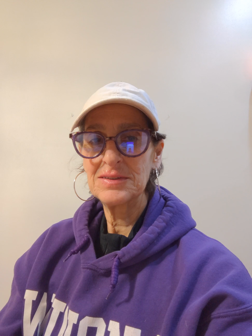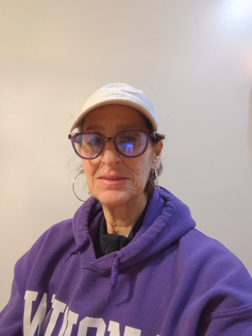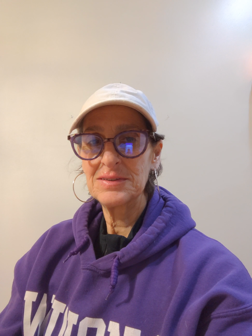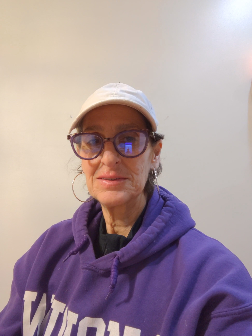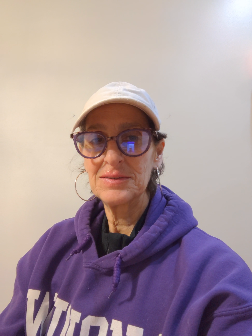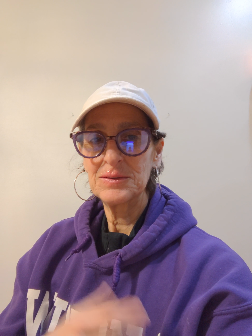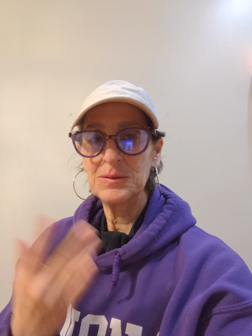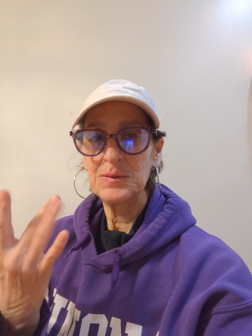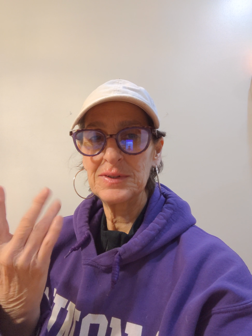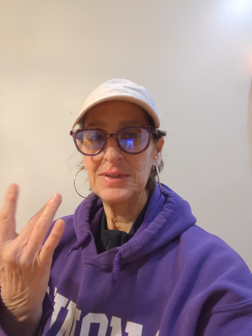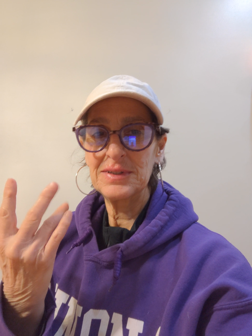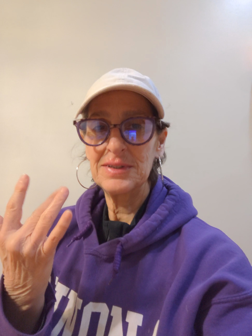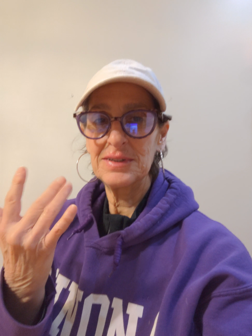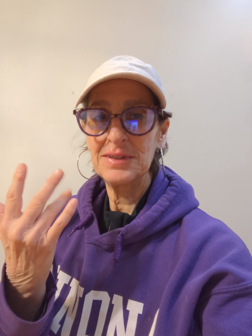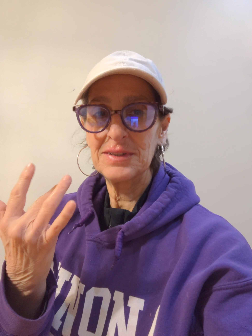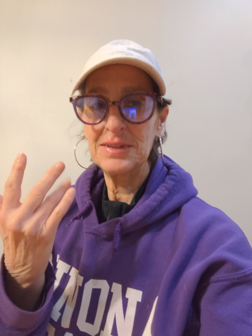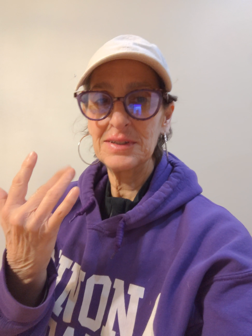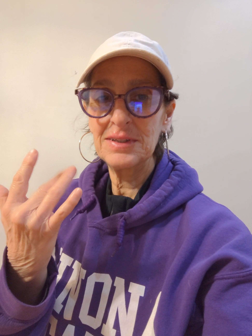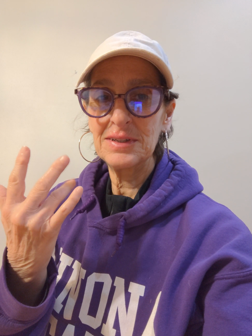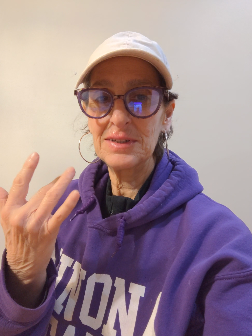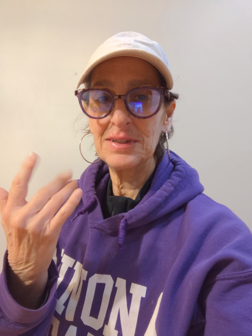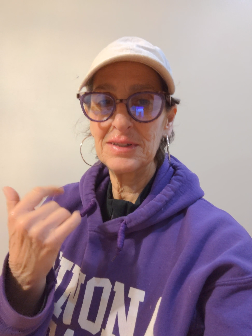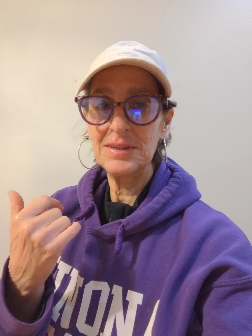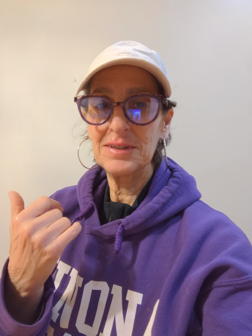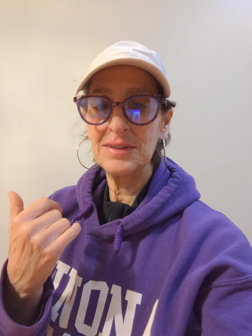wait